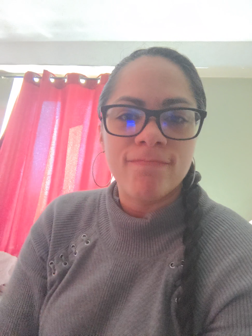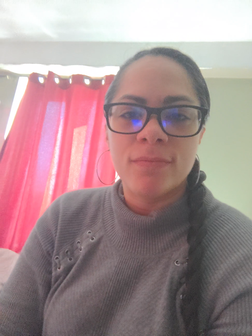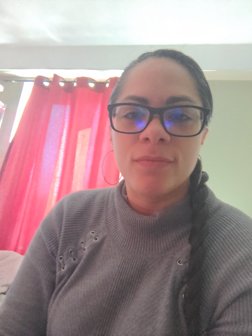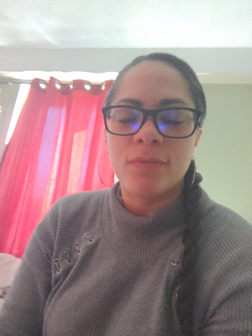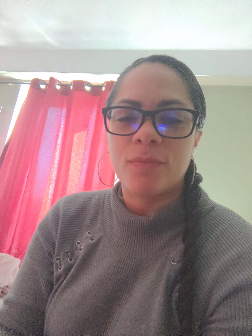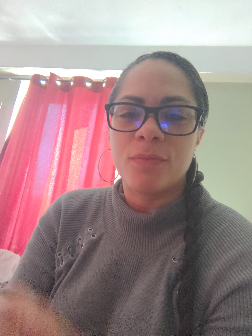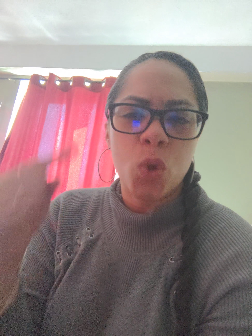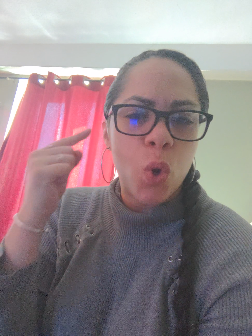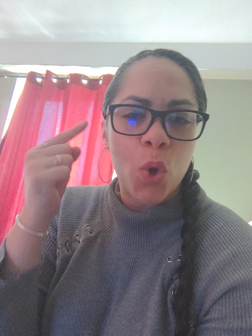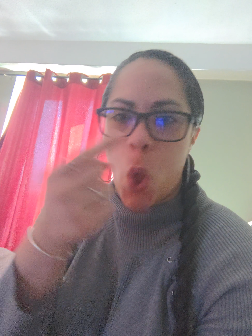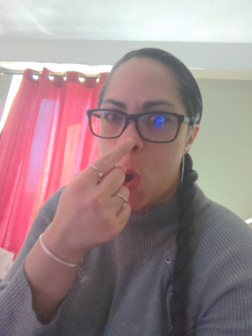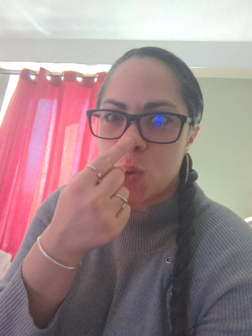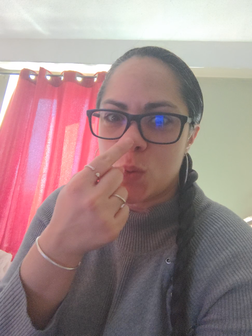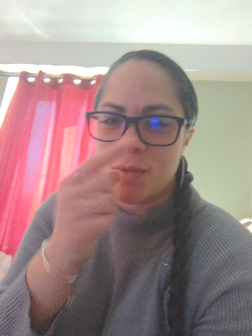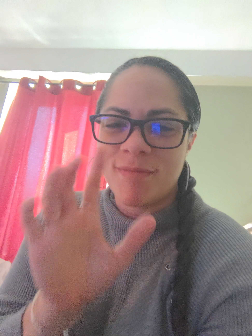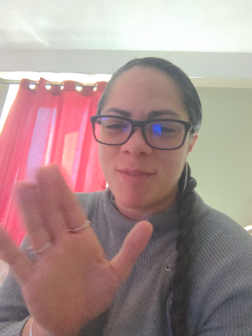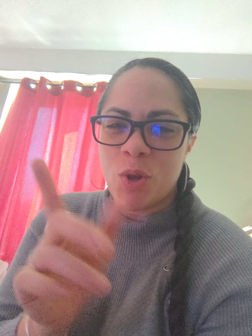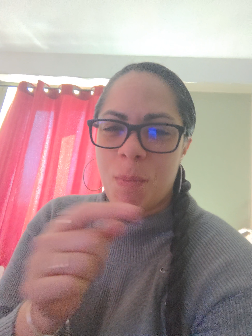nose